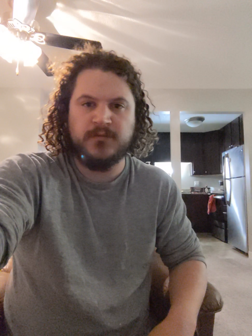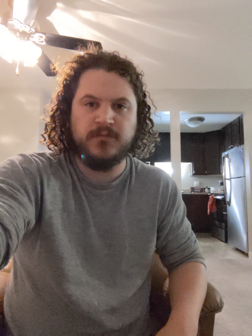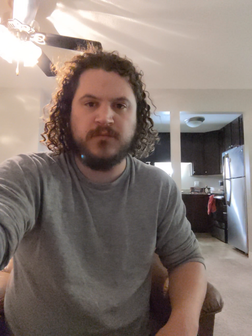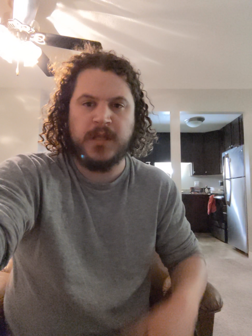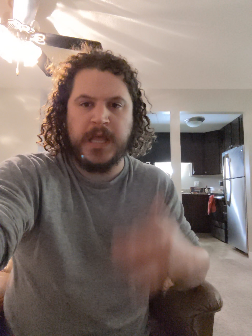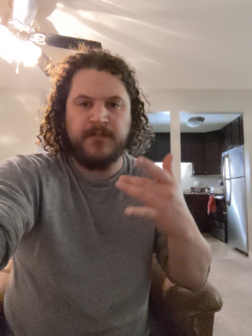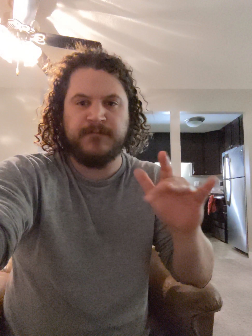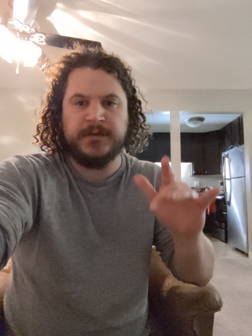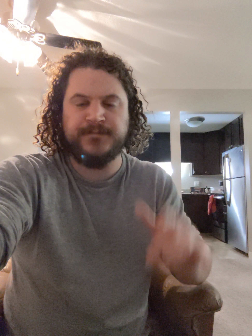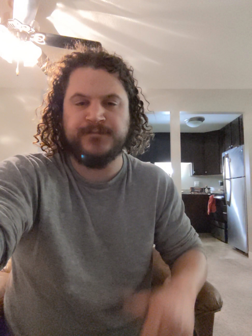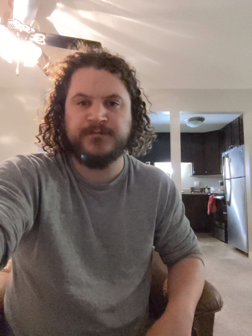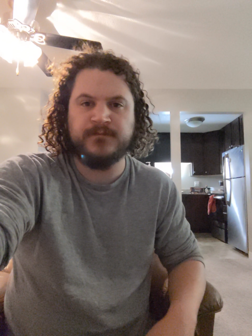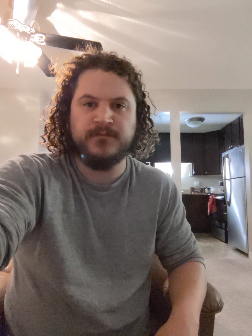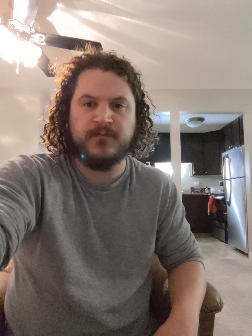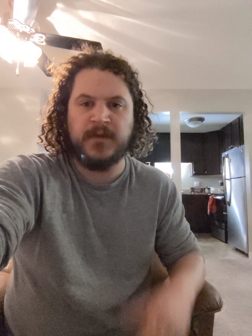empty